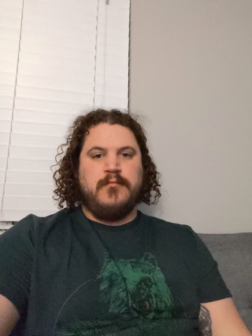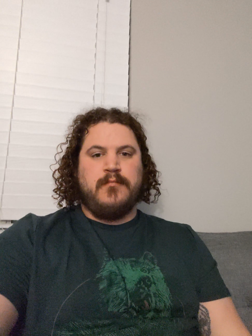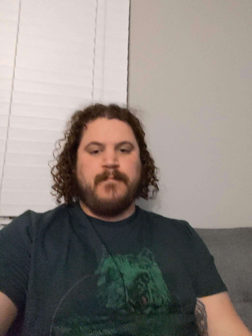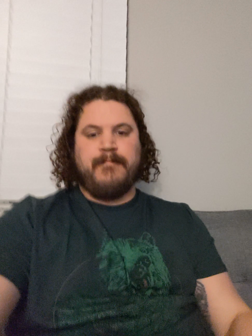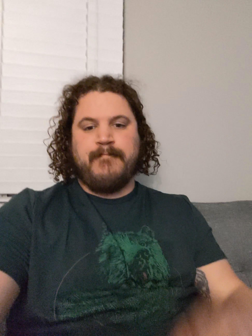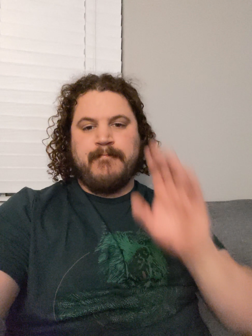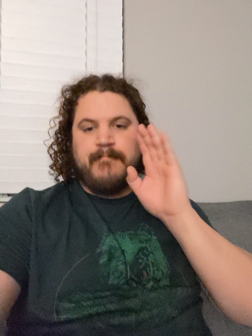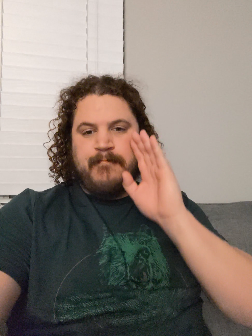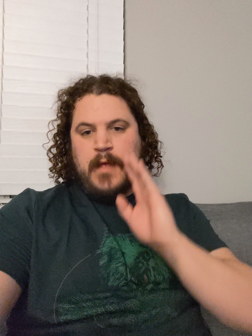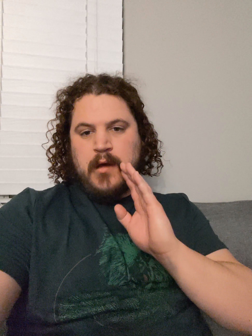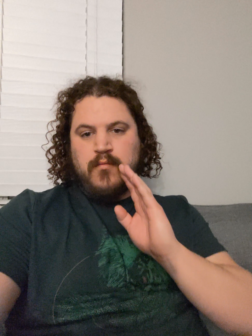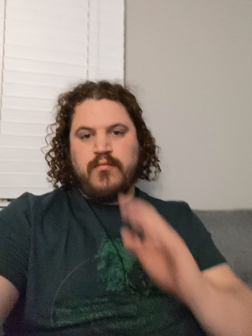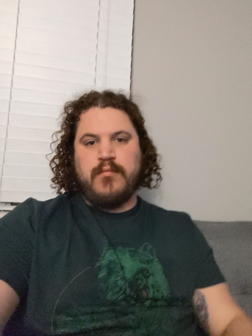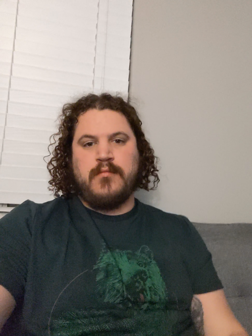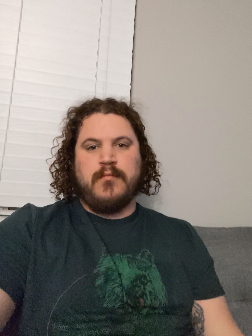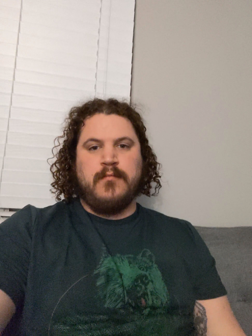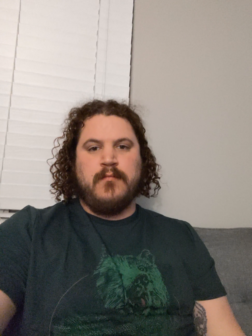brown